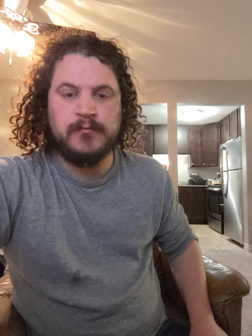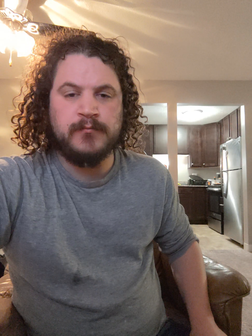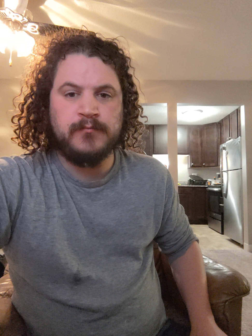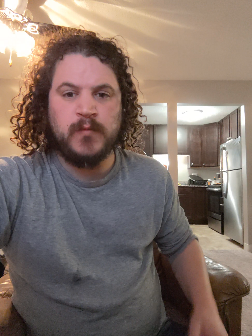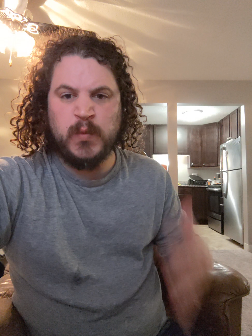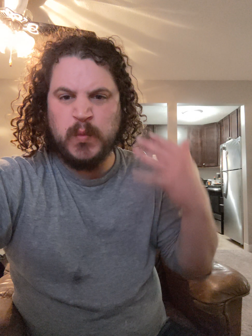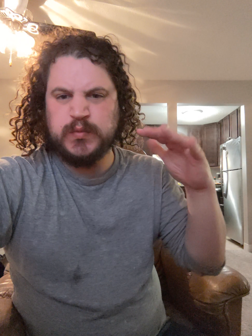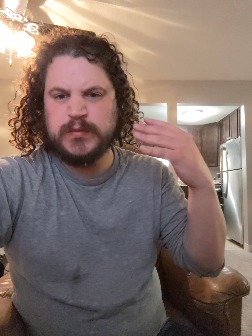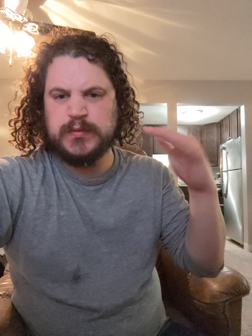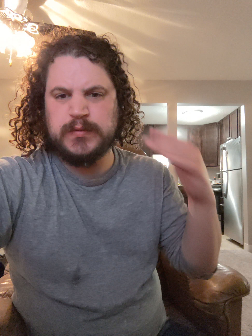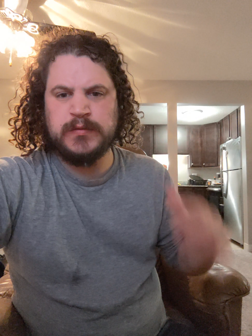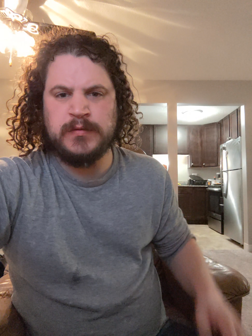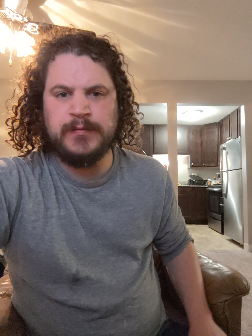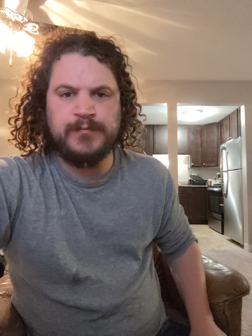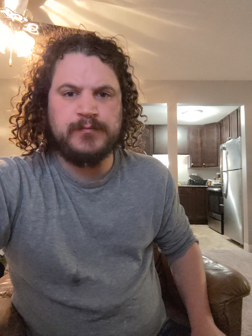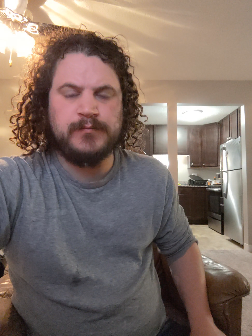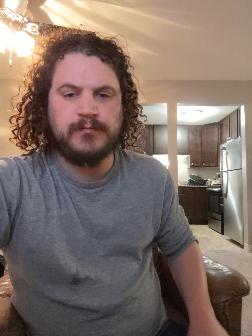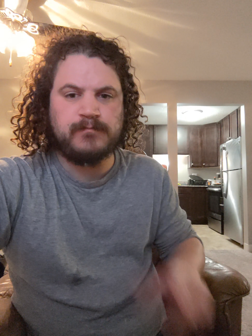noisy